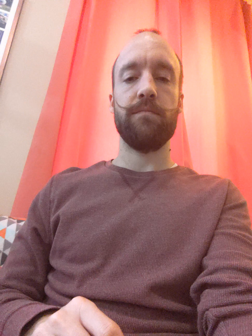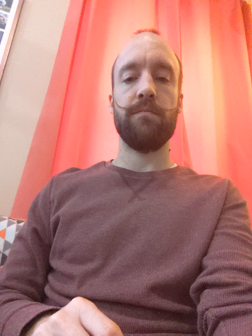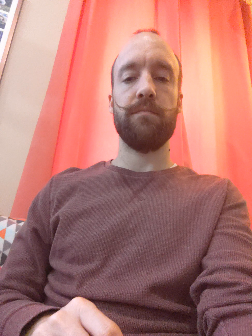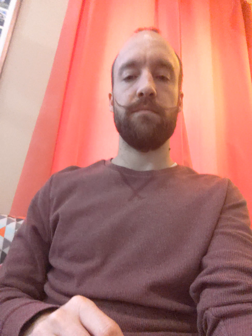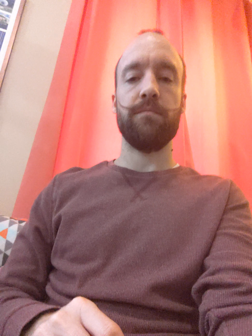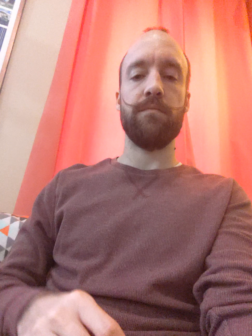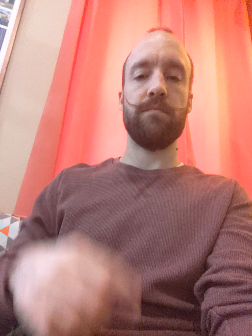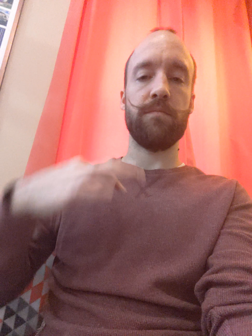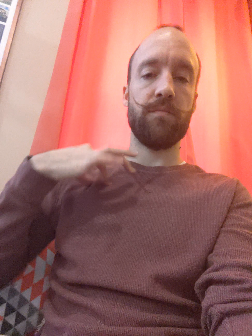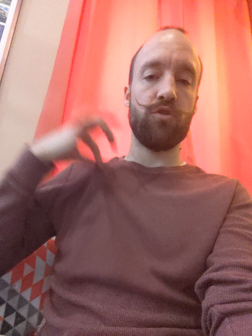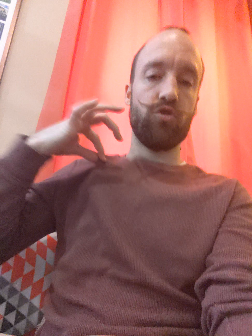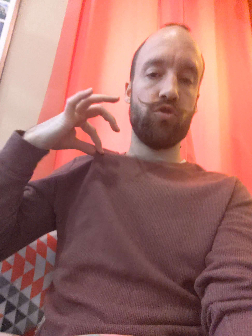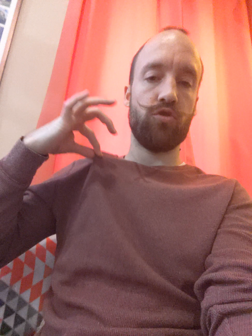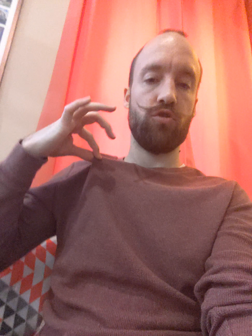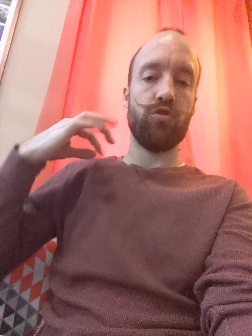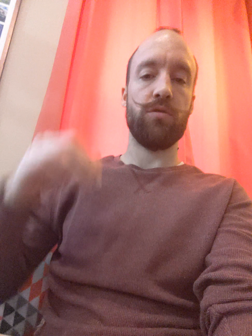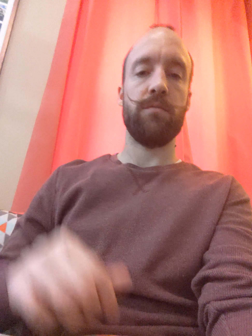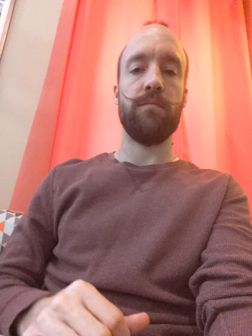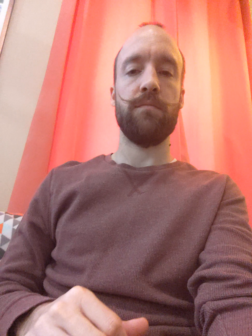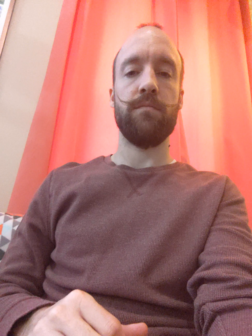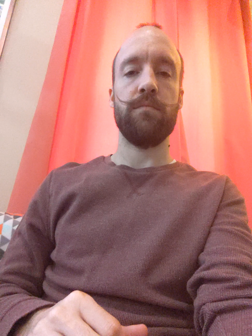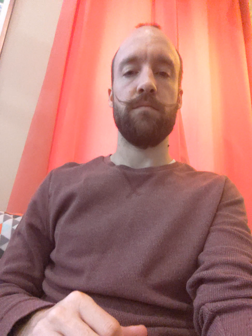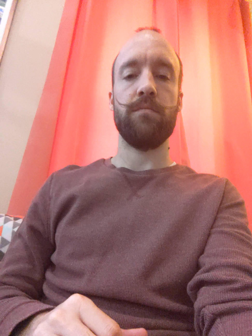shirt